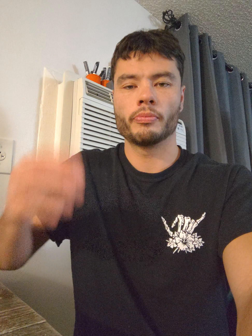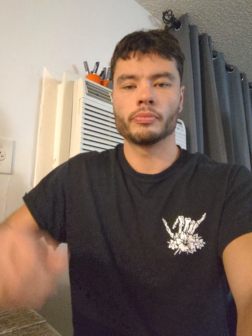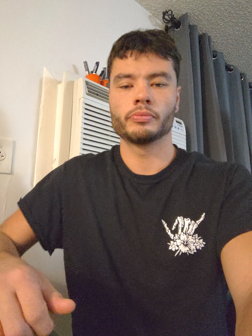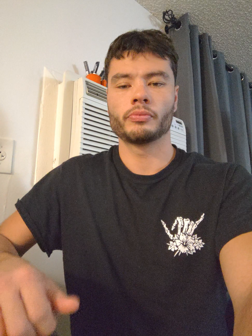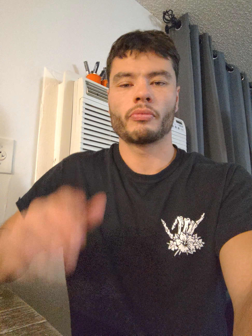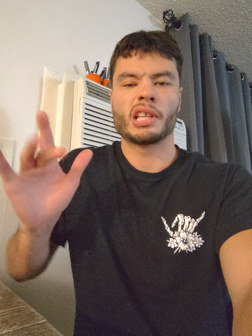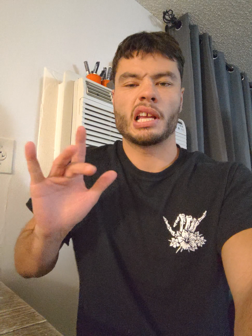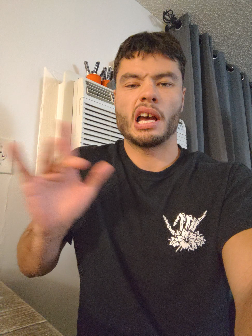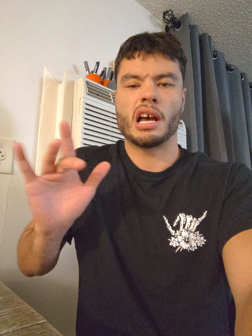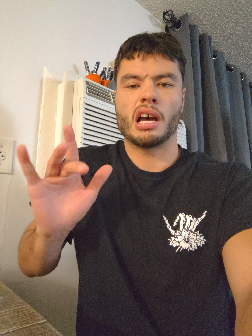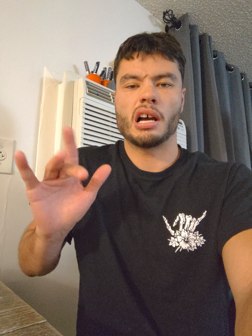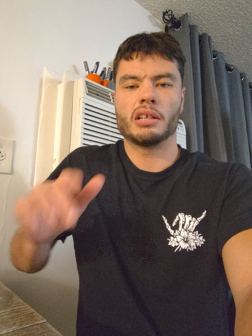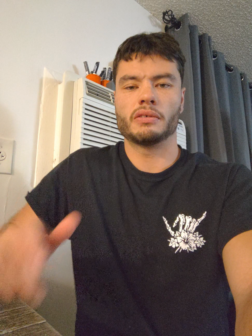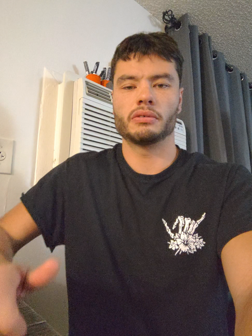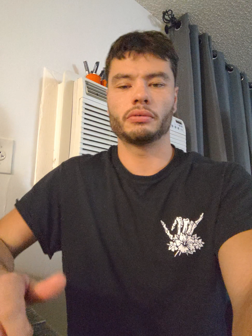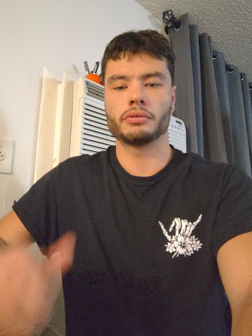yucky